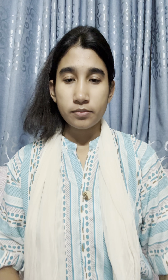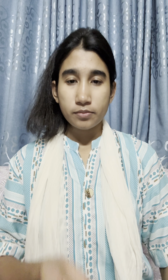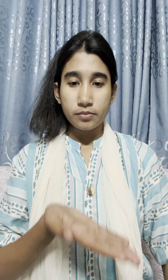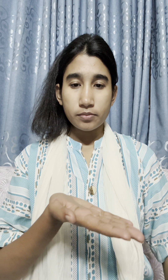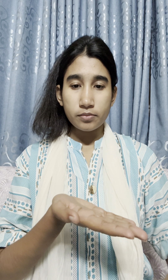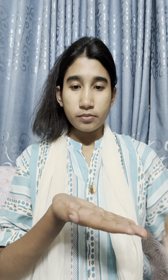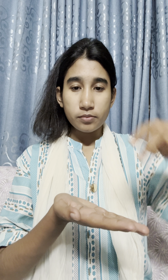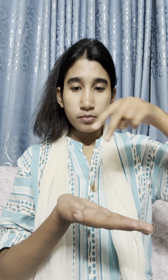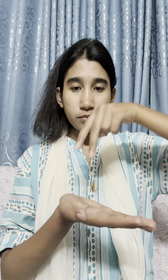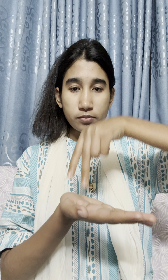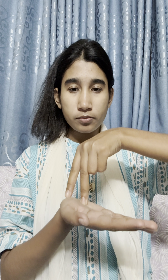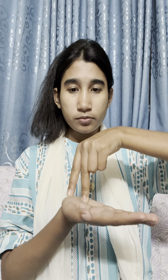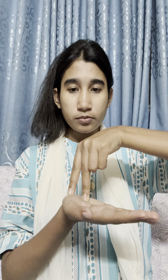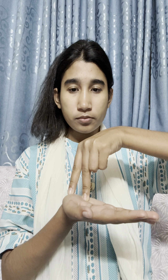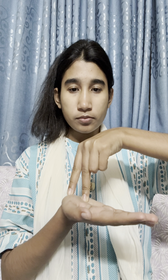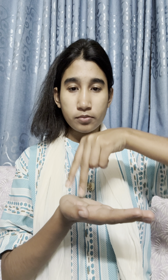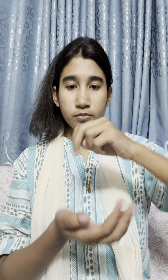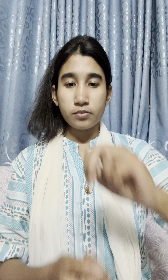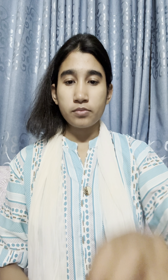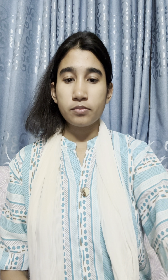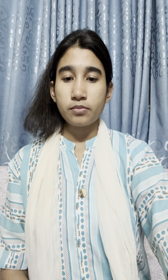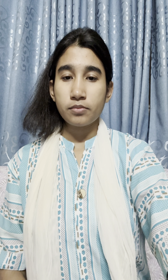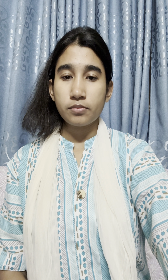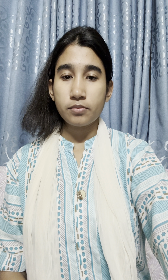দাঁড়াও